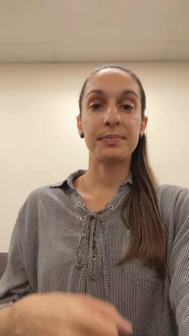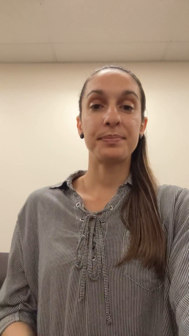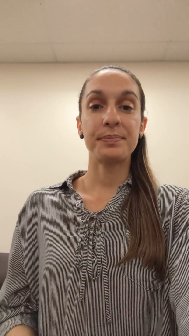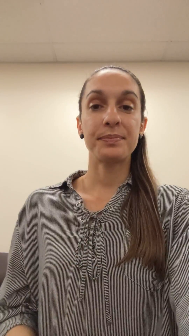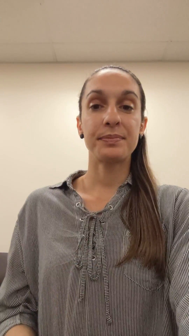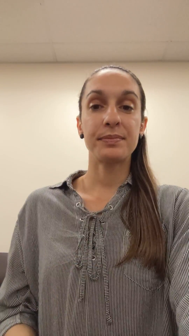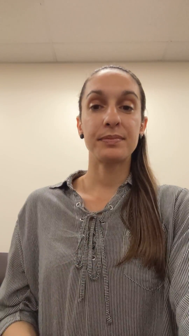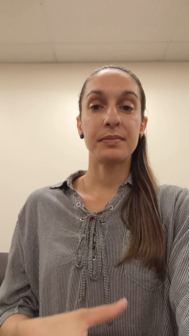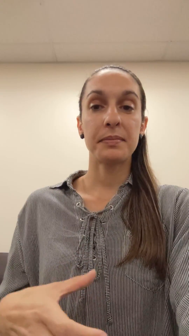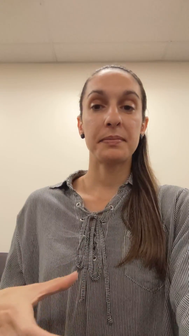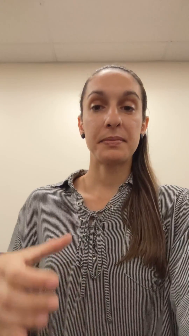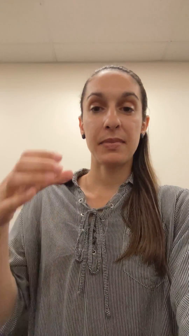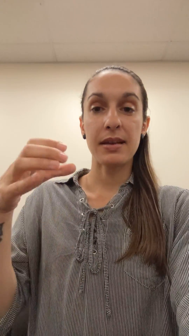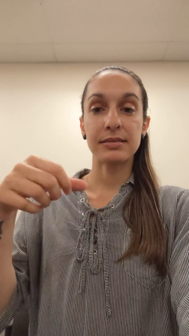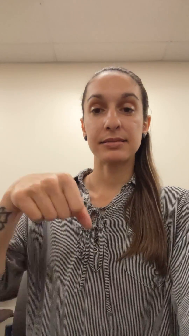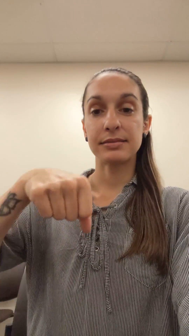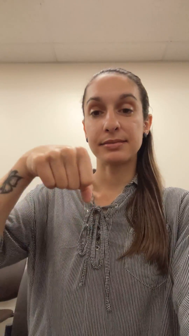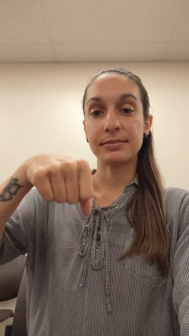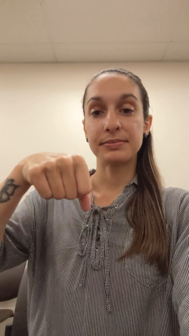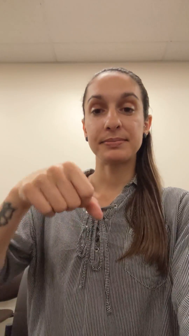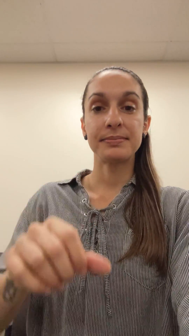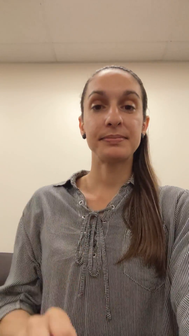bucket